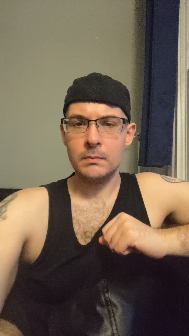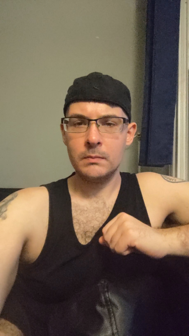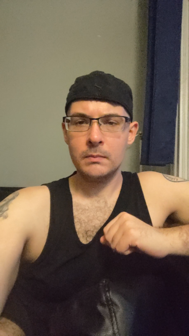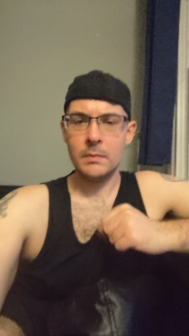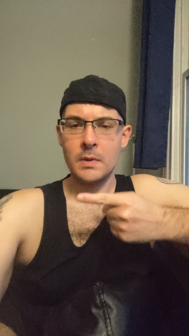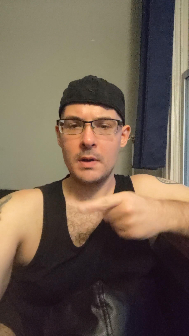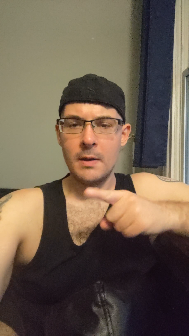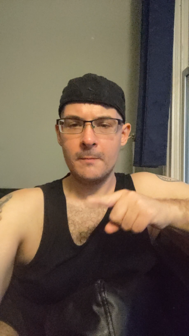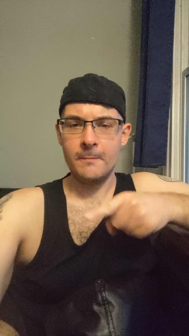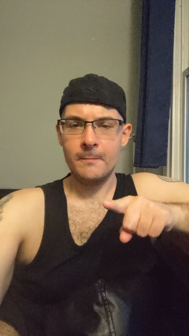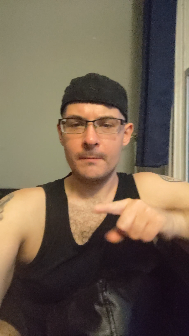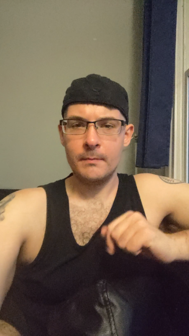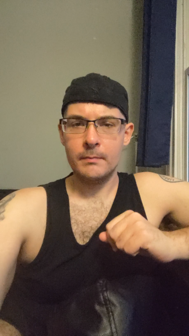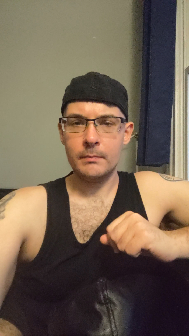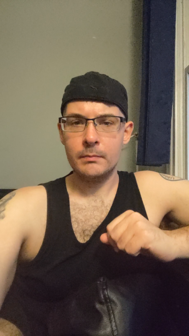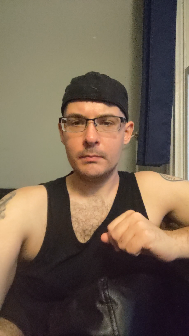knife